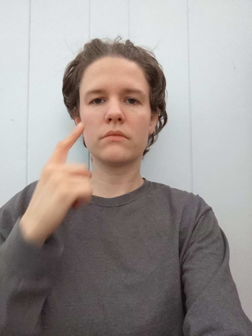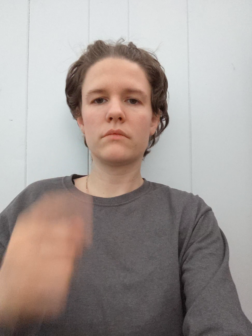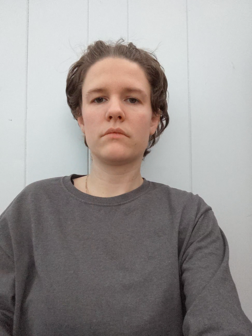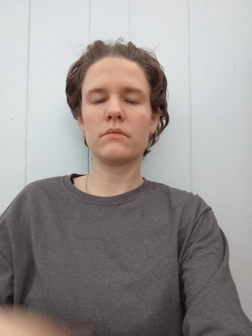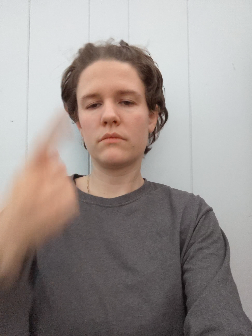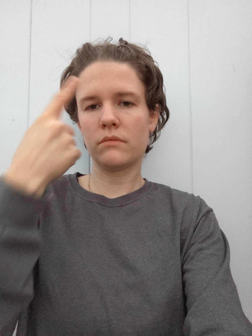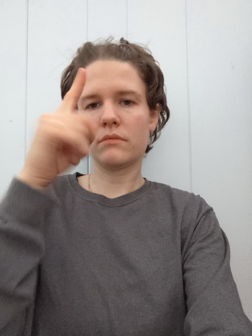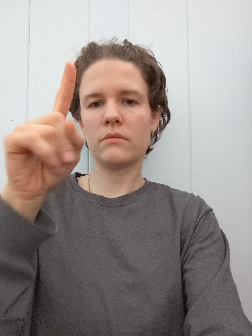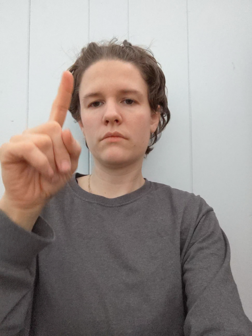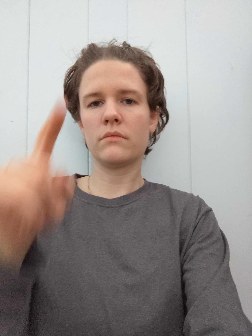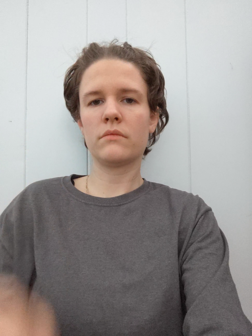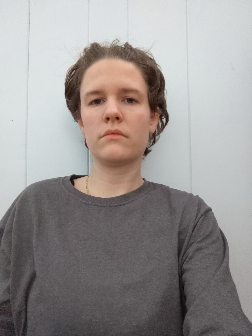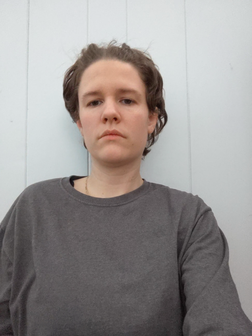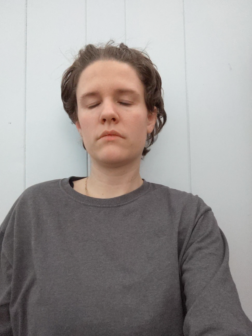for